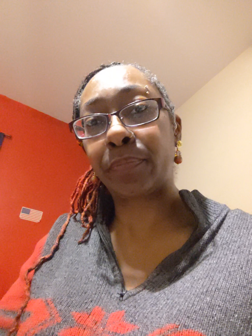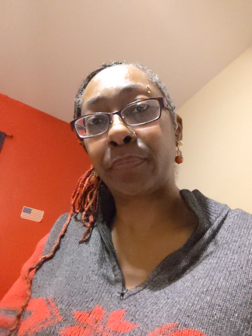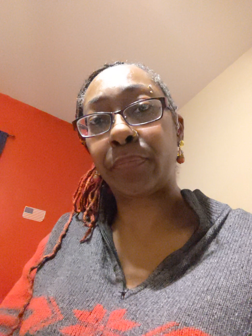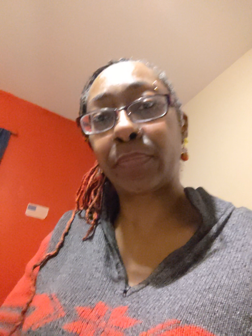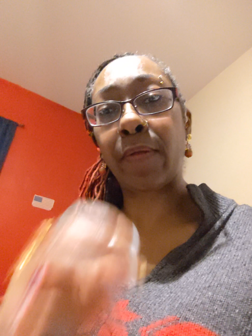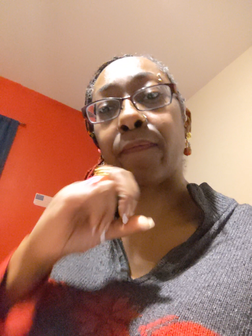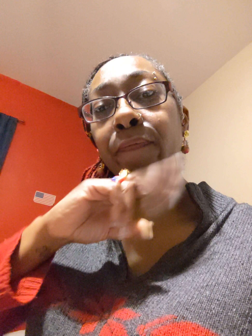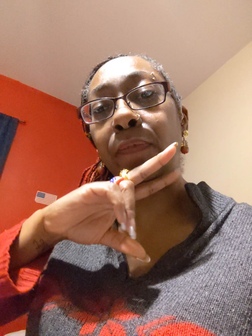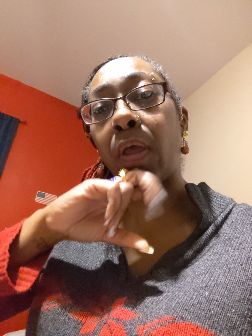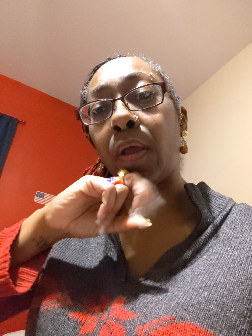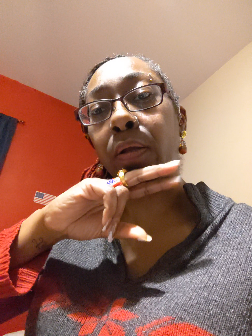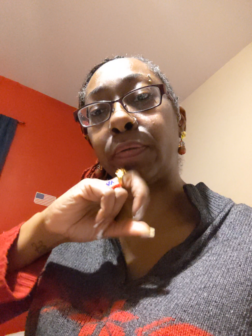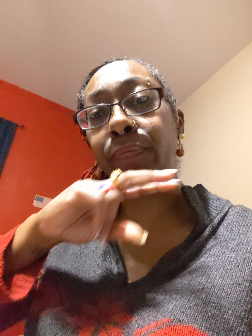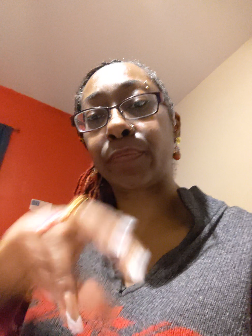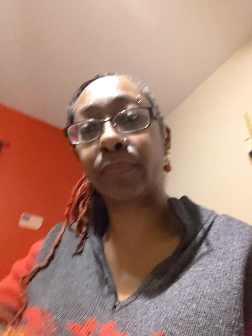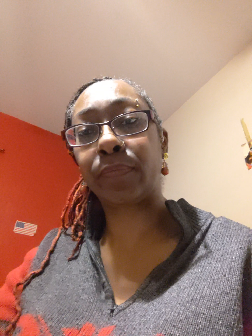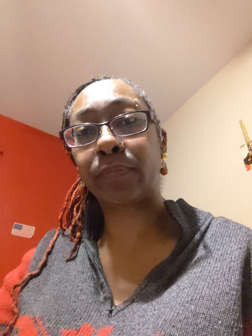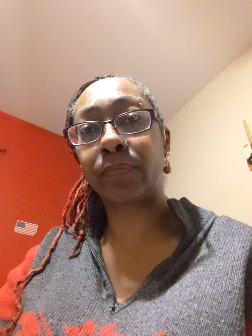frog